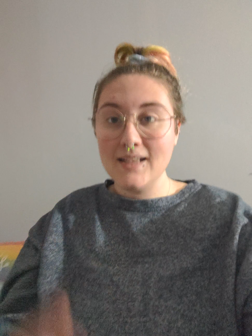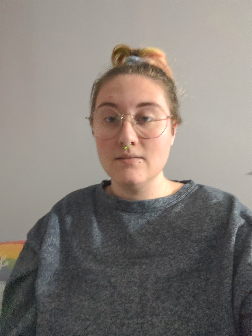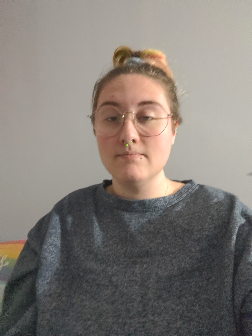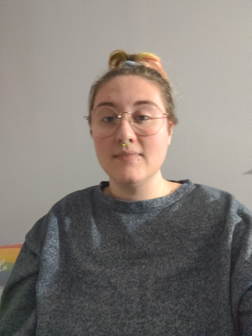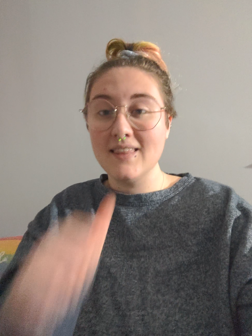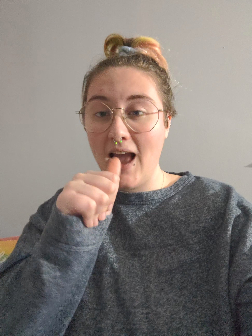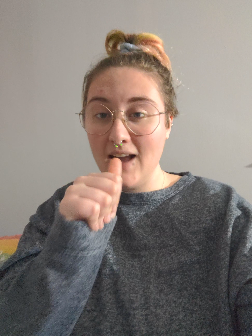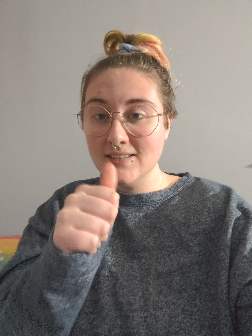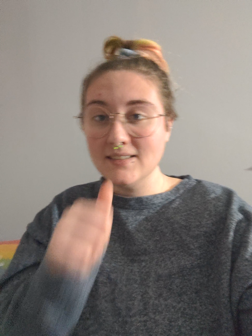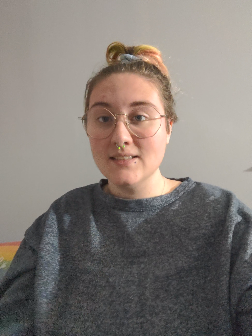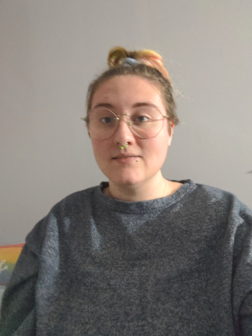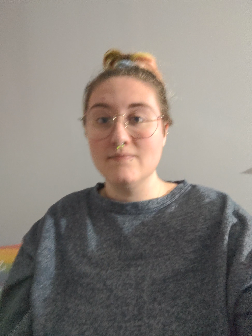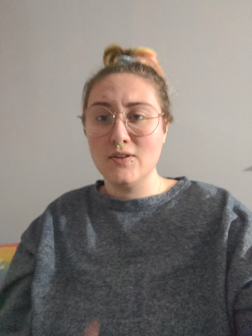nuts